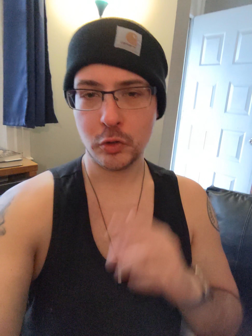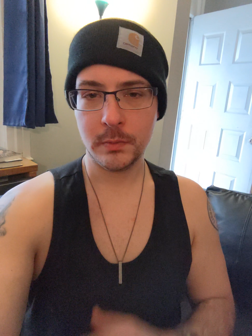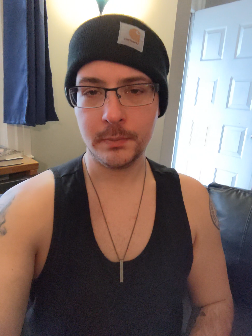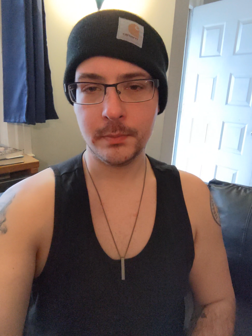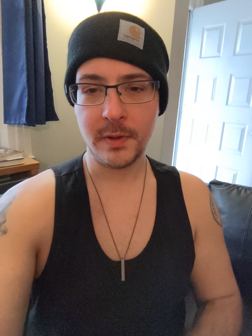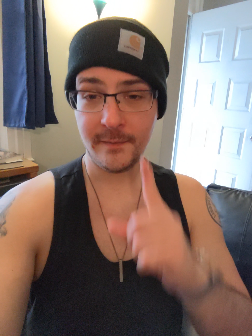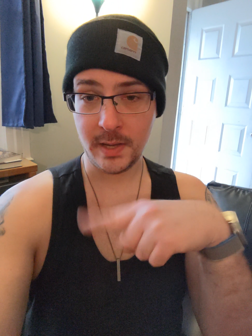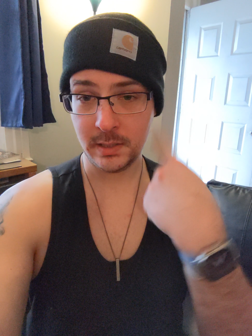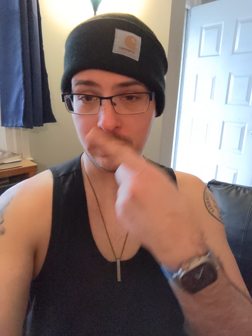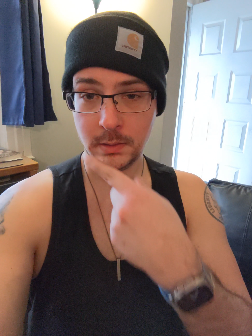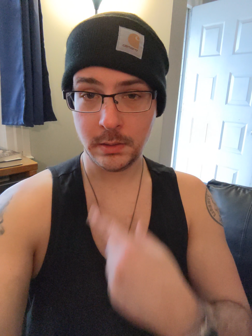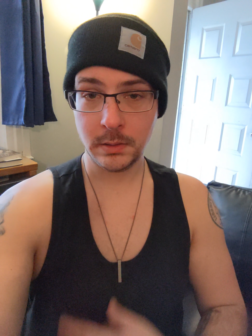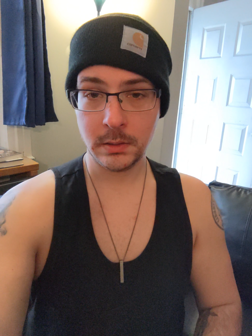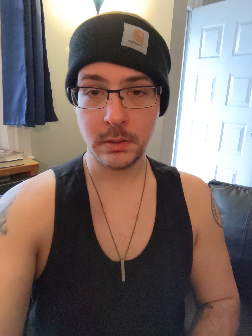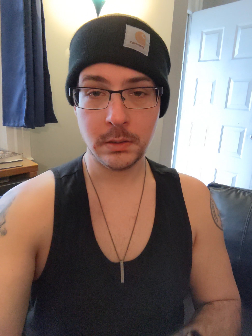face